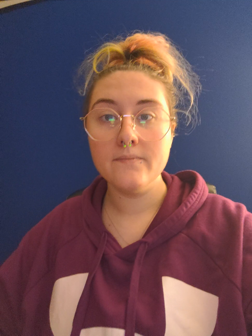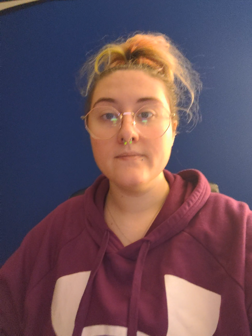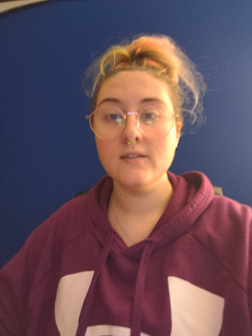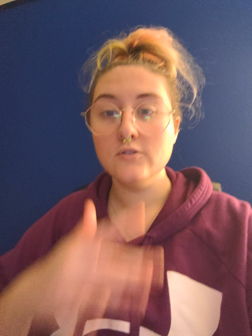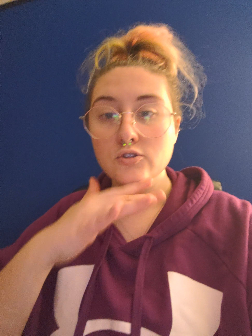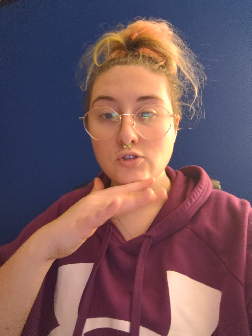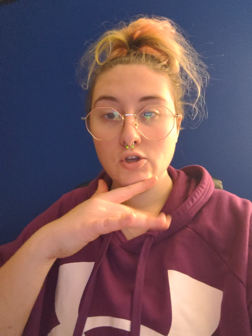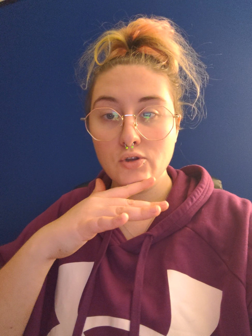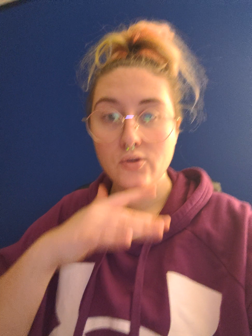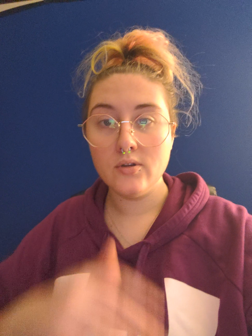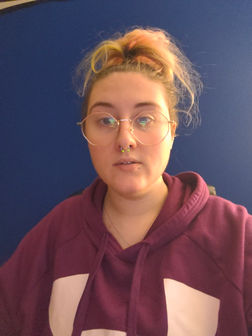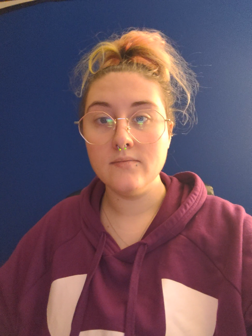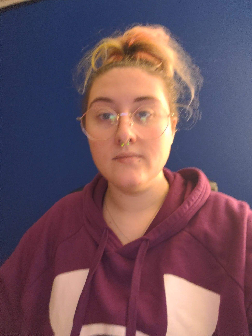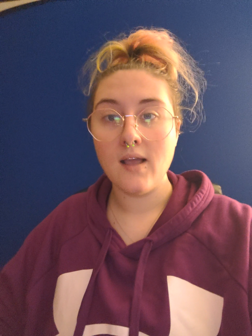dirty